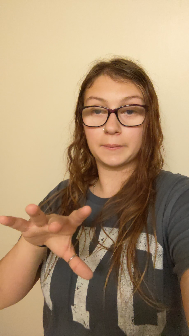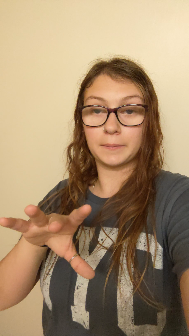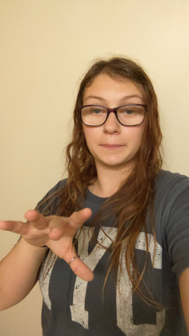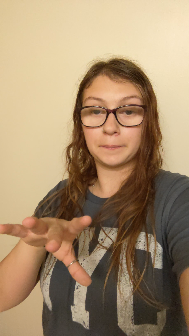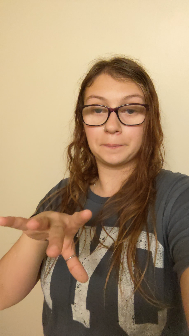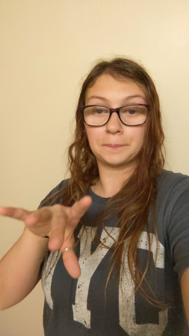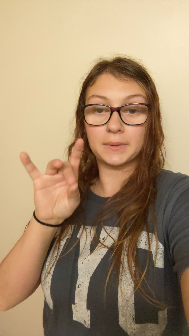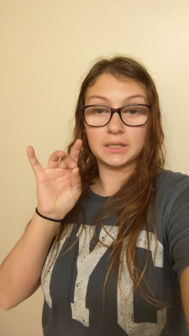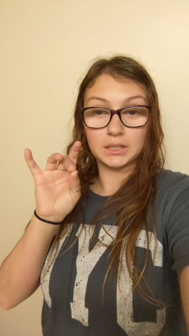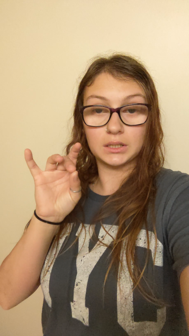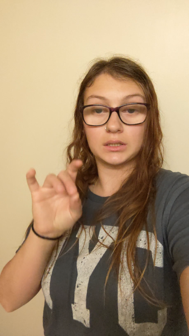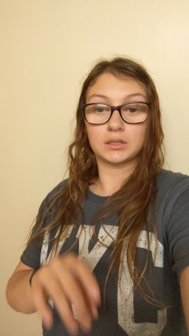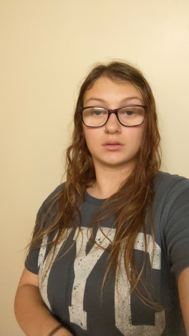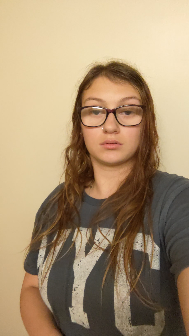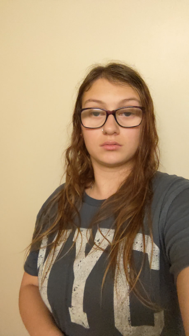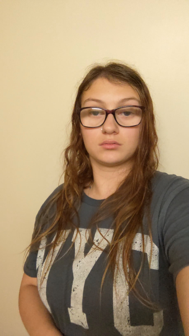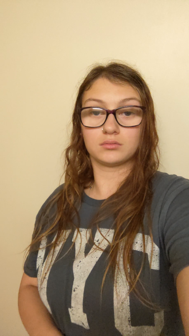pick